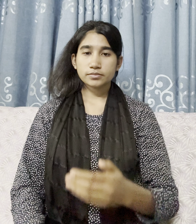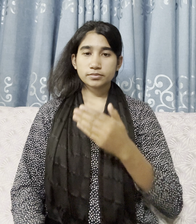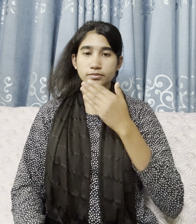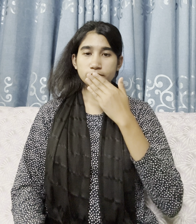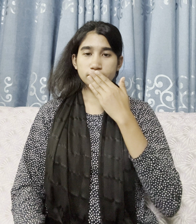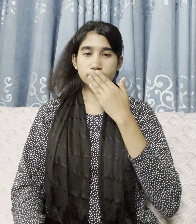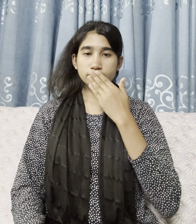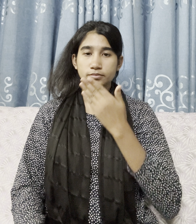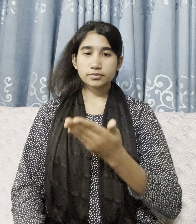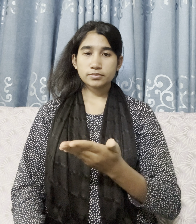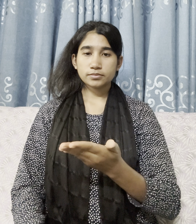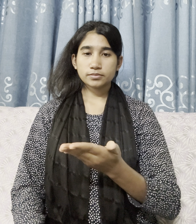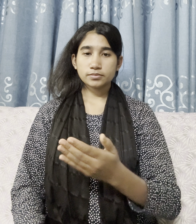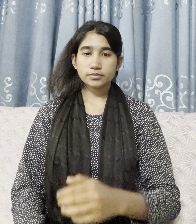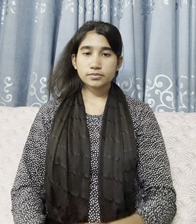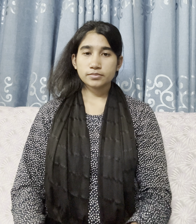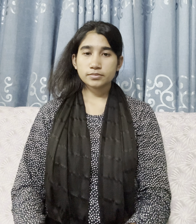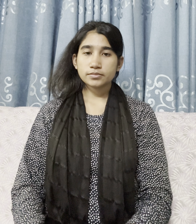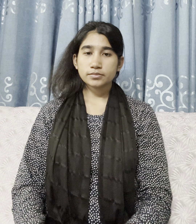স্কুল